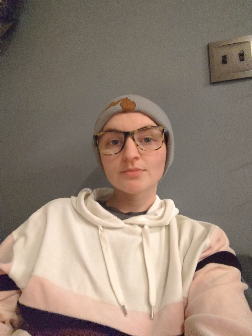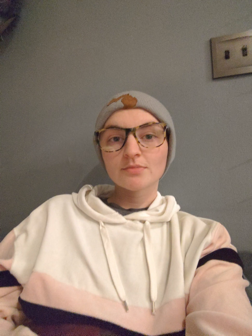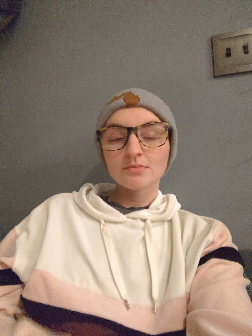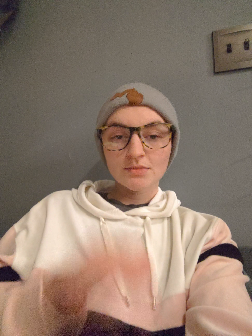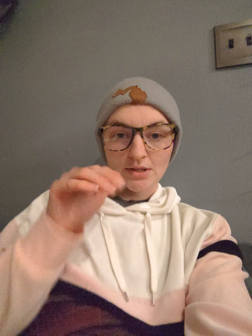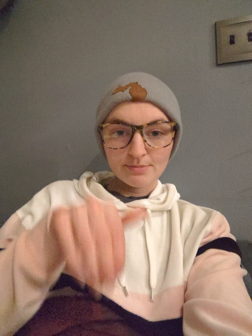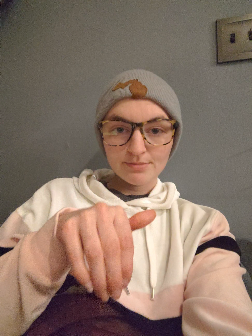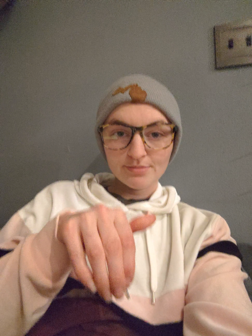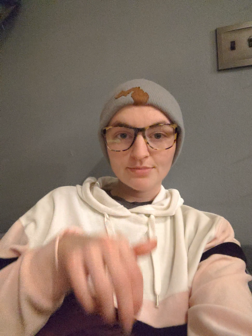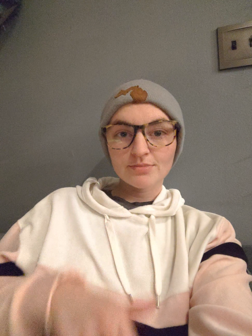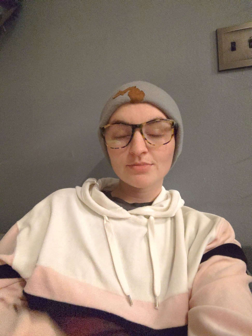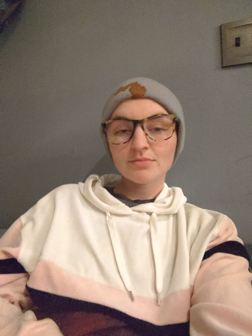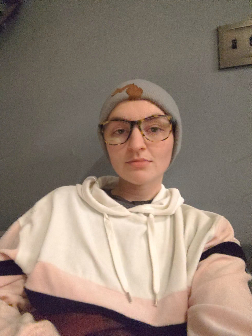night